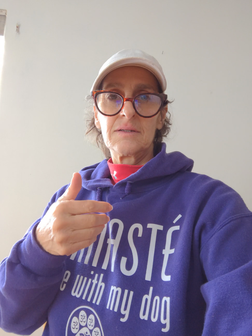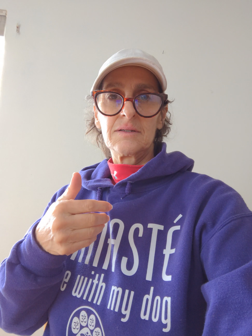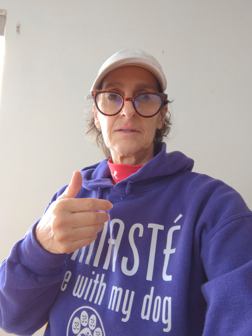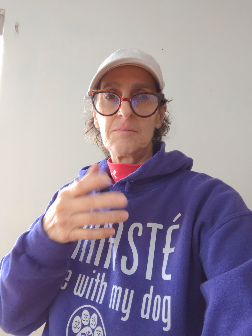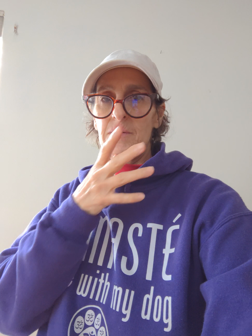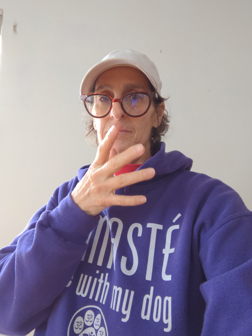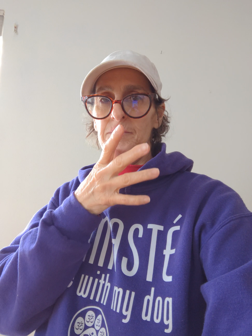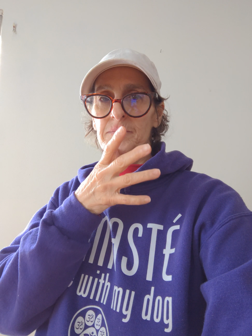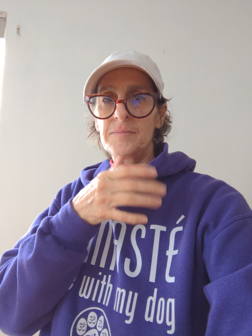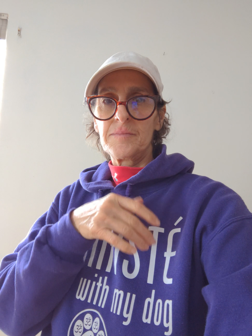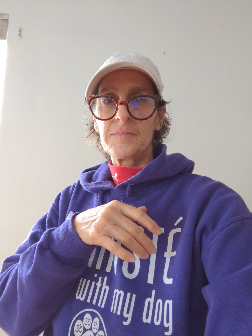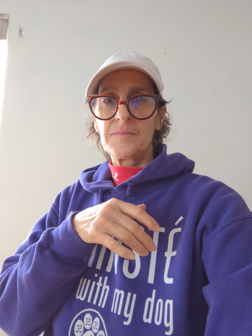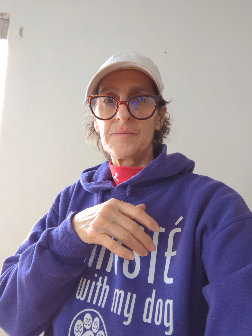mom